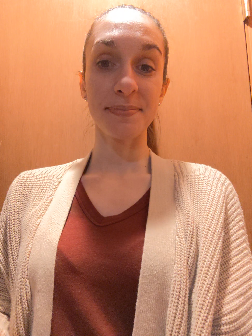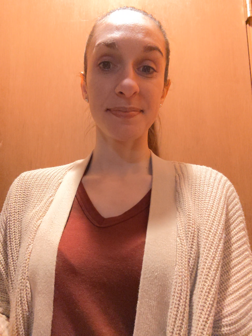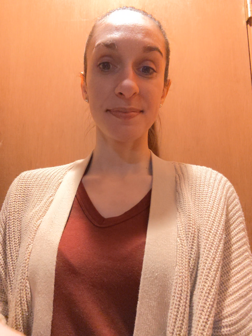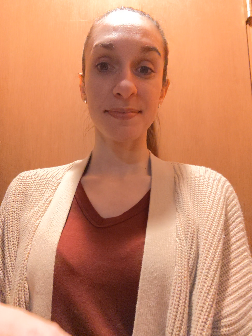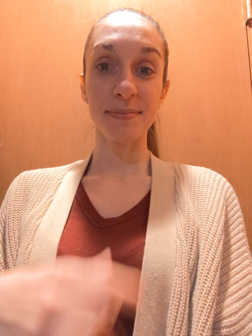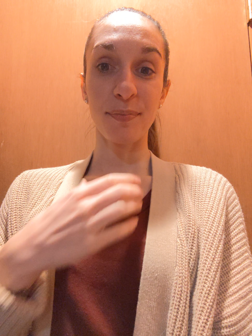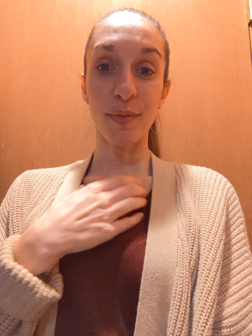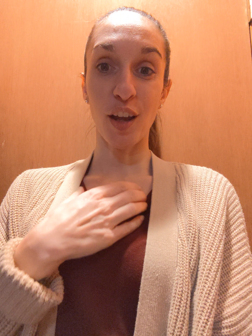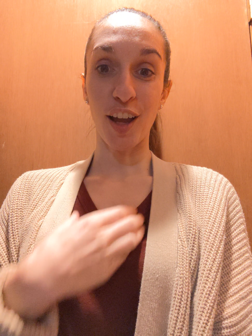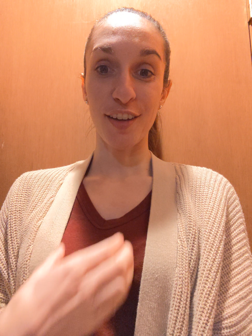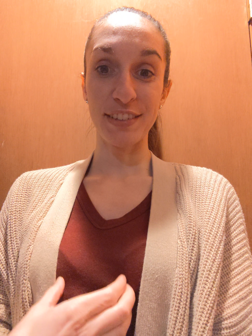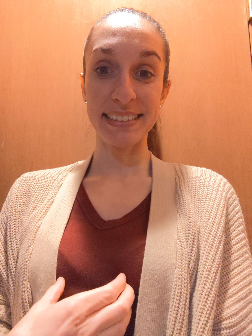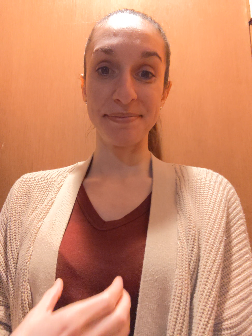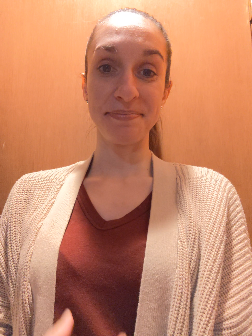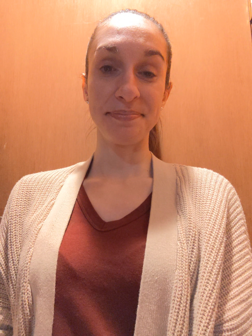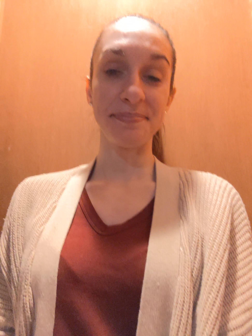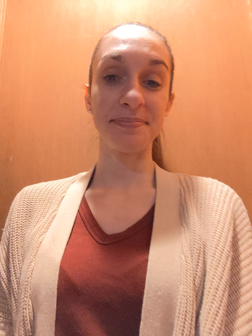hungry